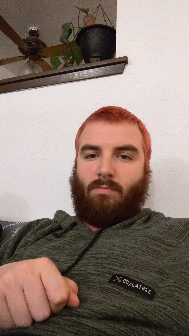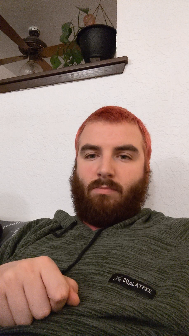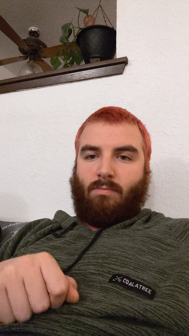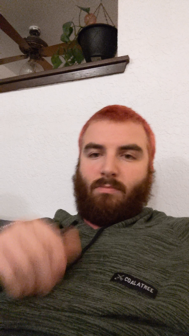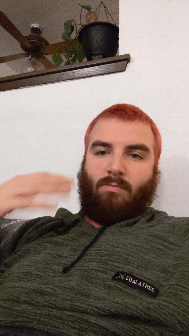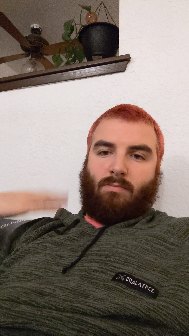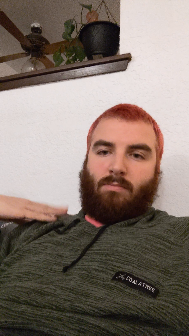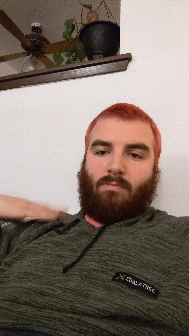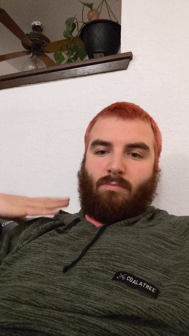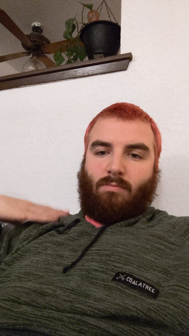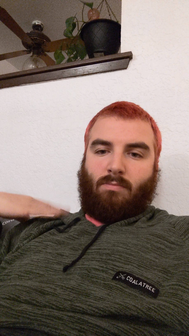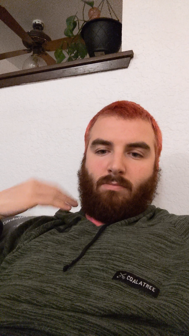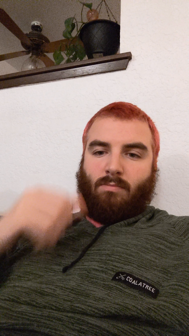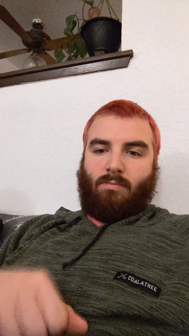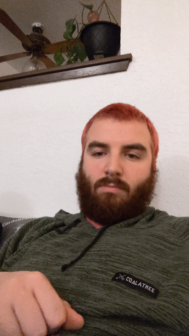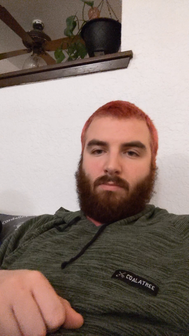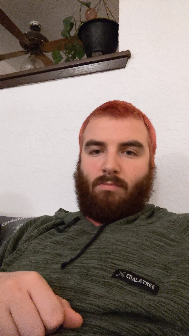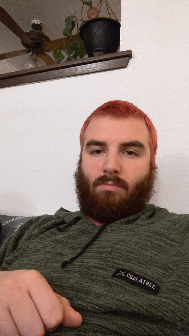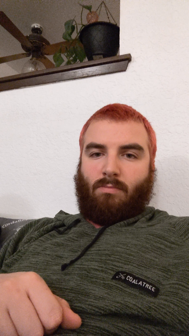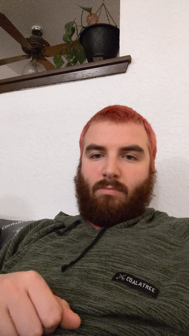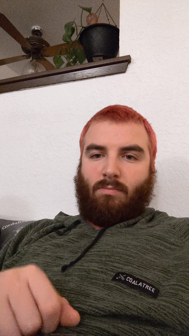shoulder